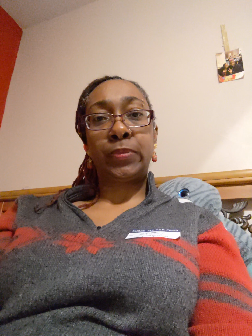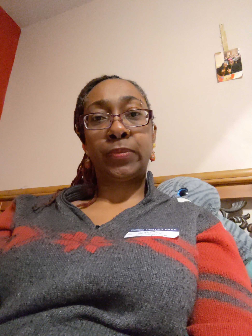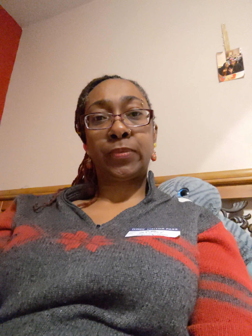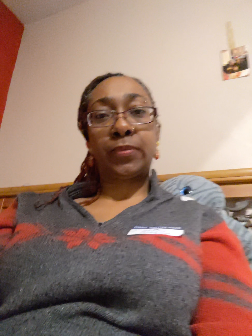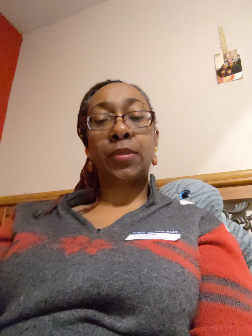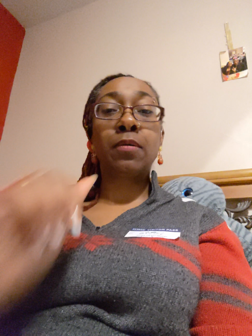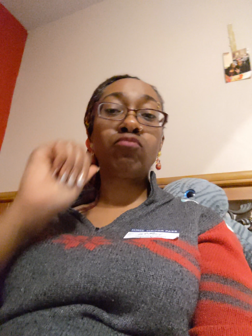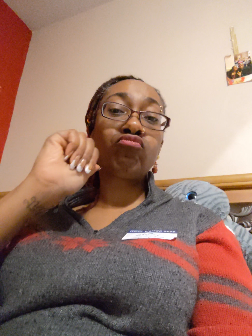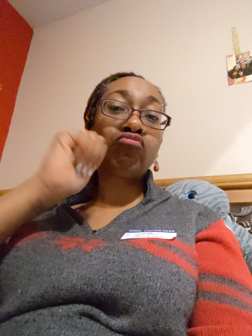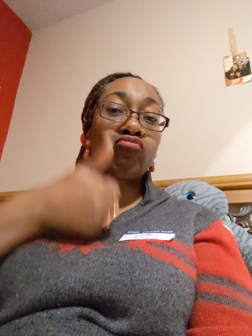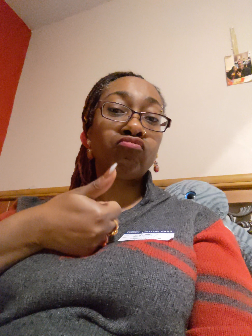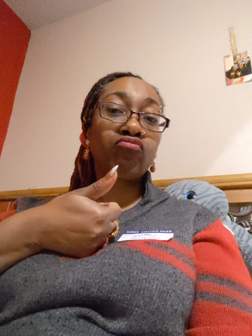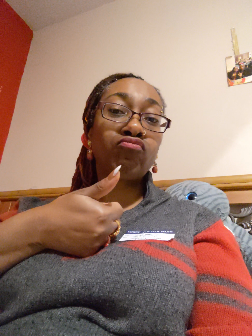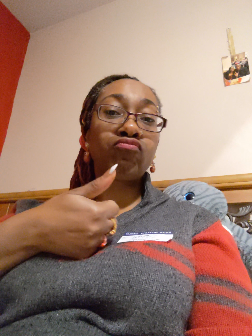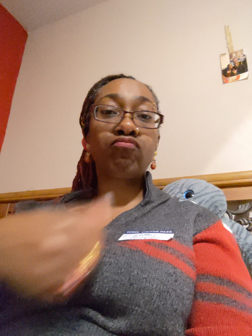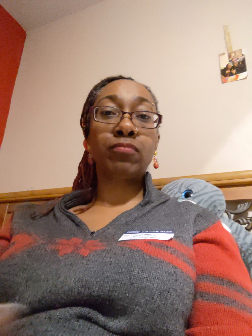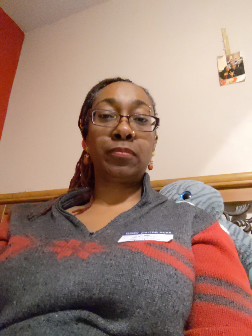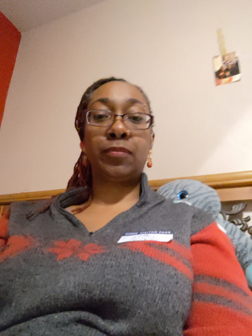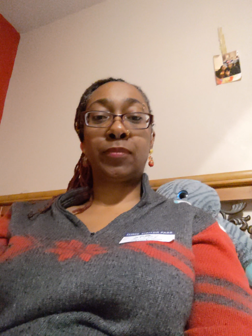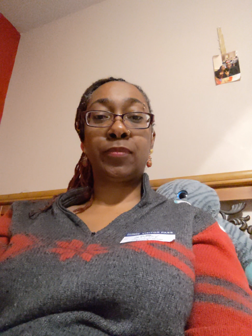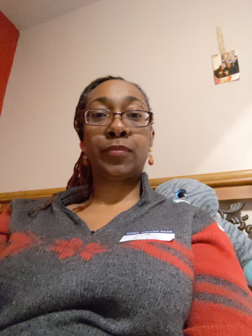tomorrow